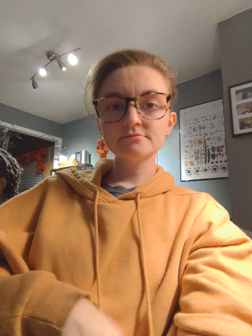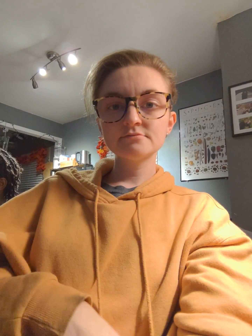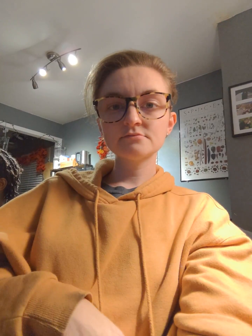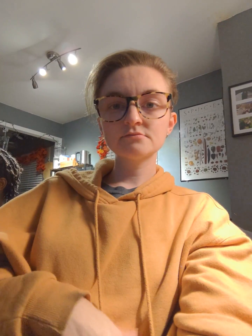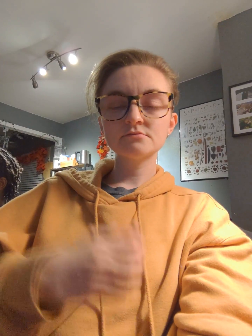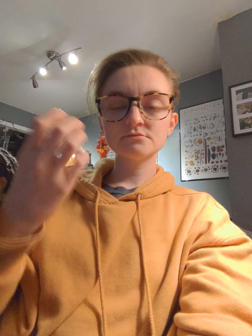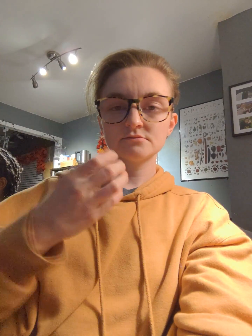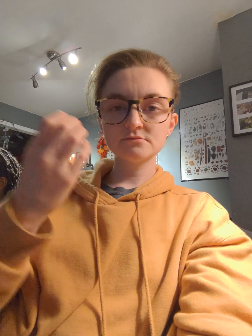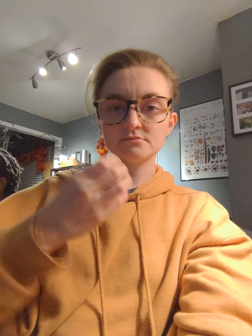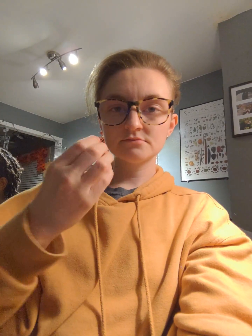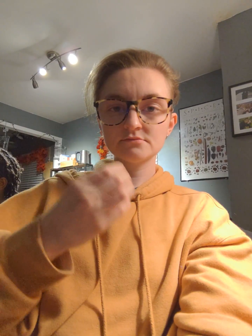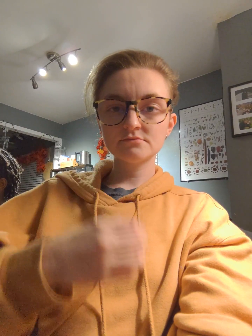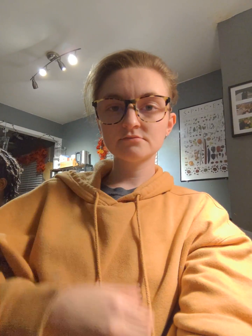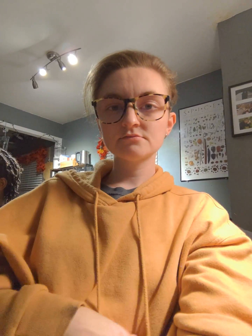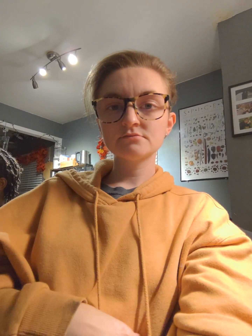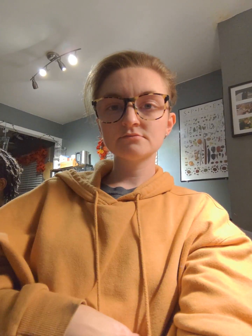shake